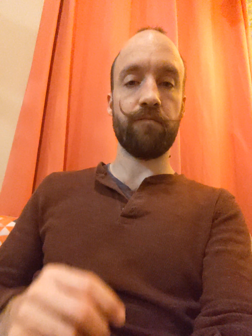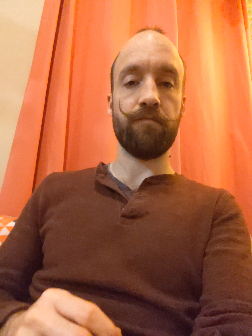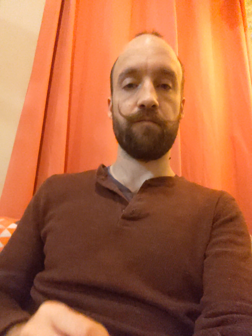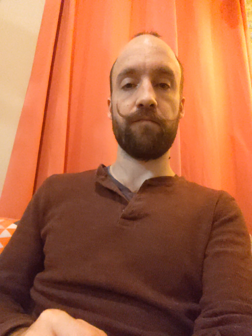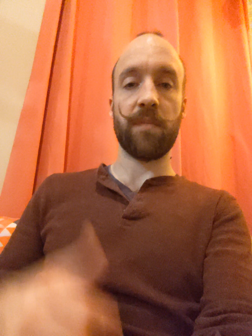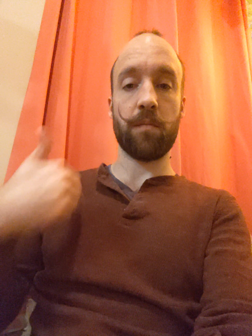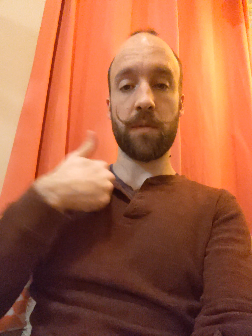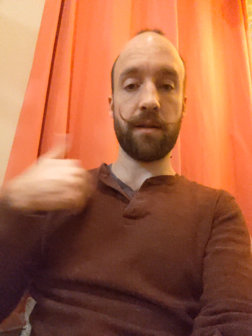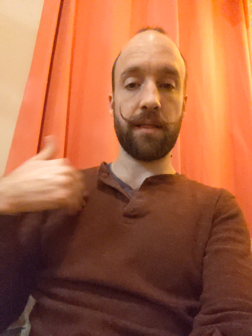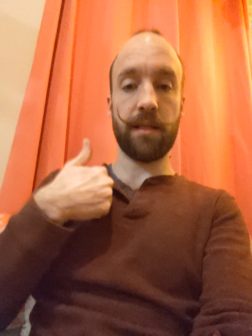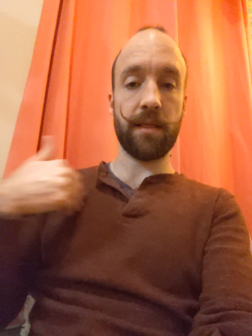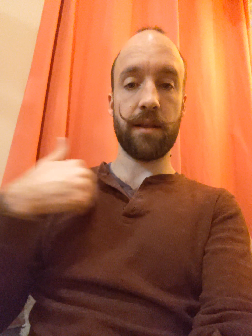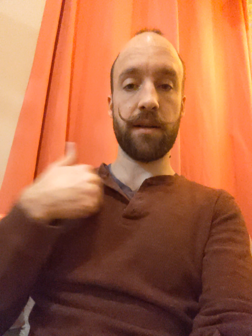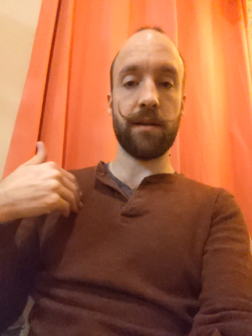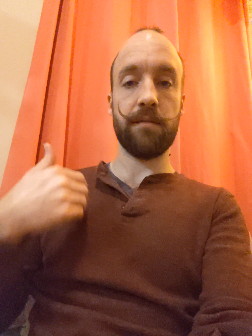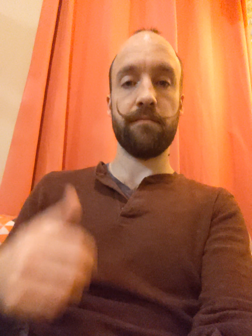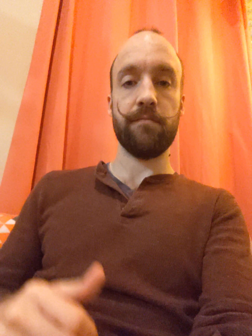animal